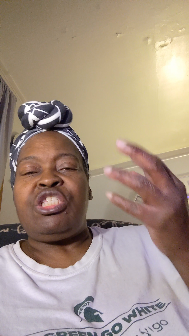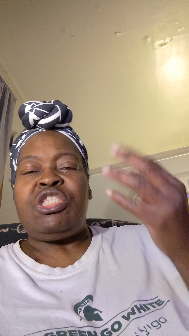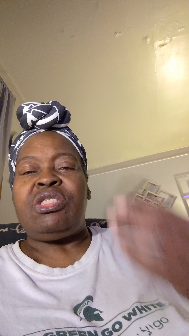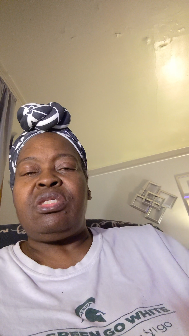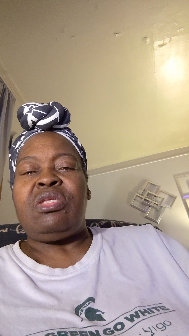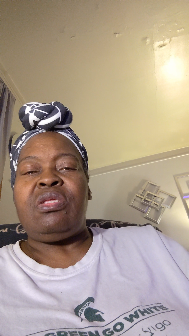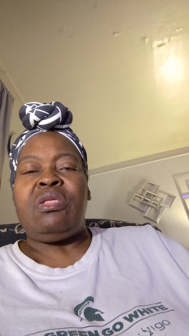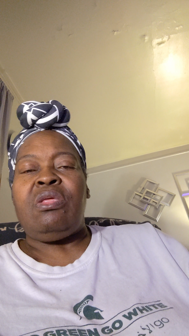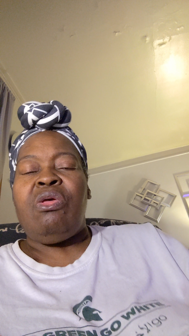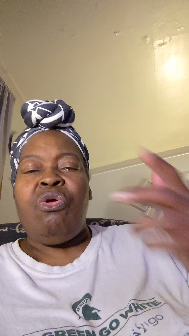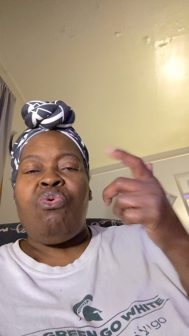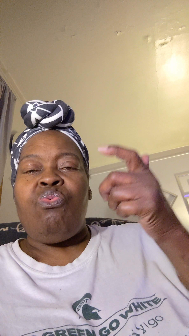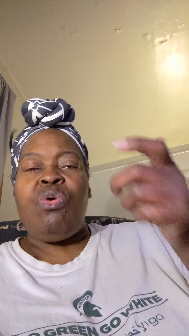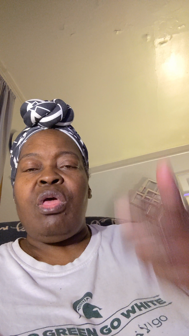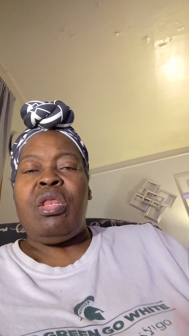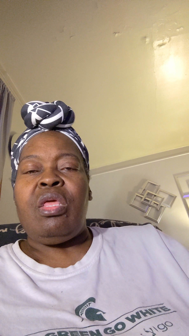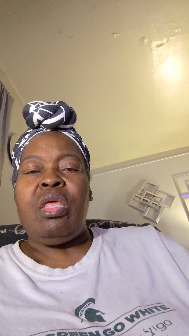run